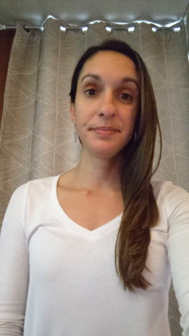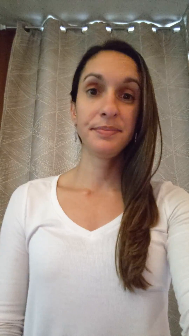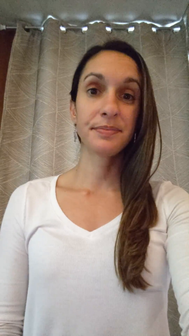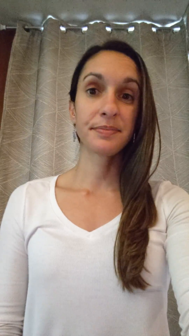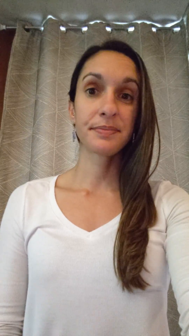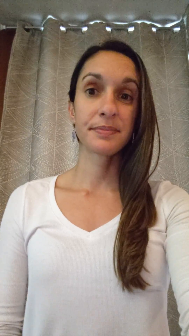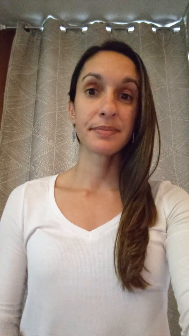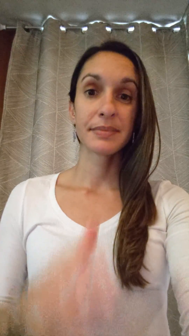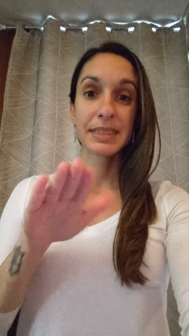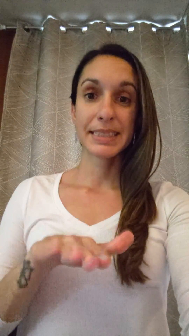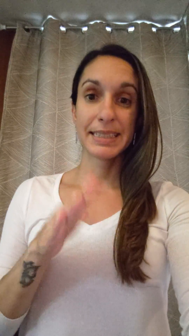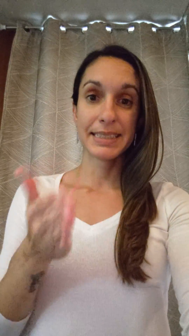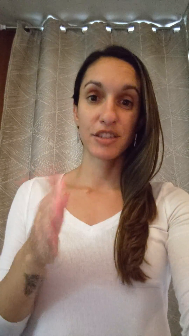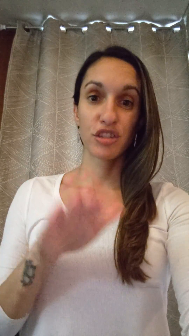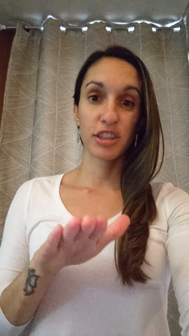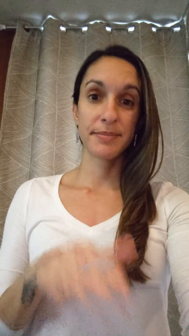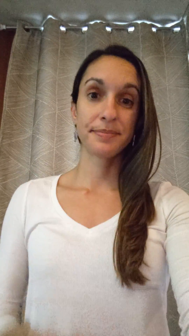kitchen